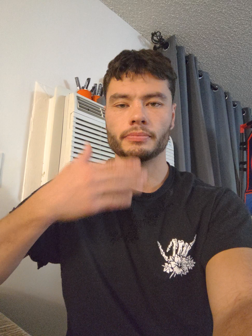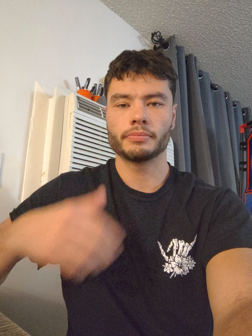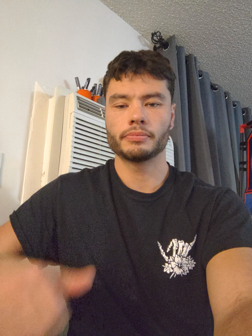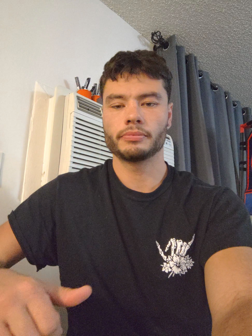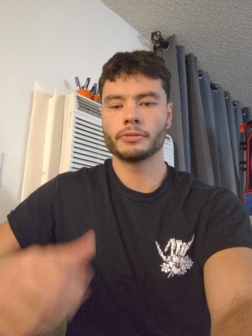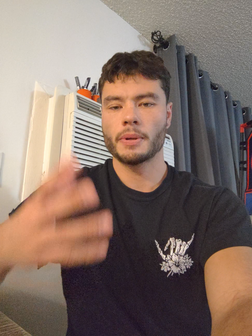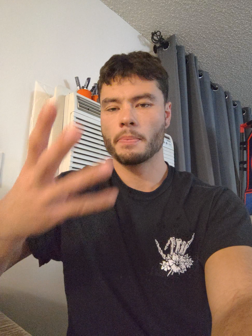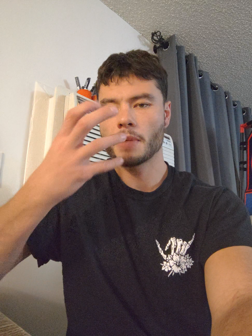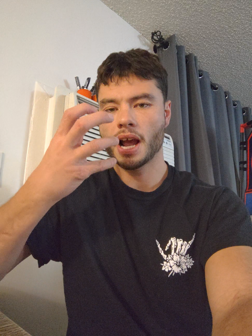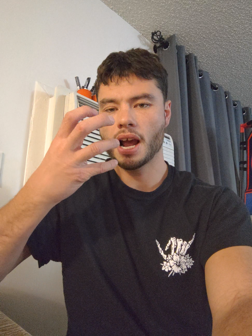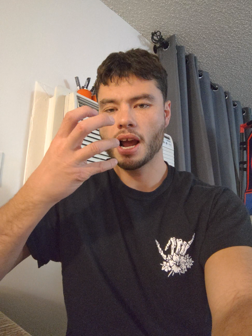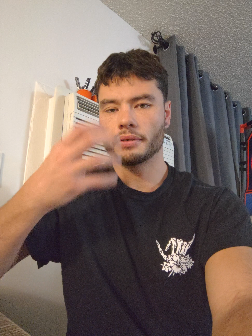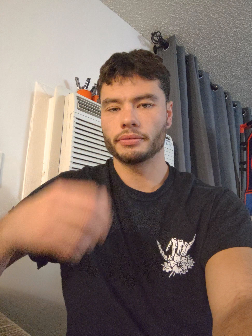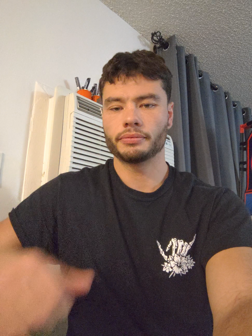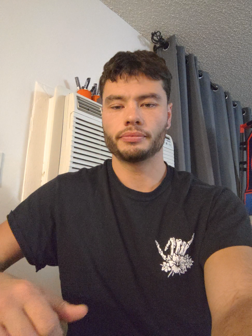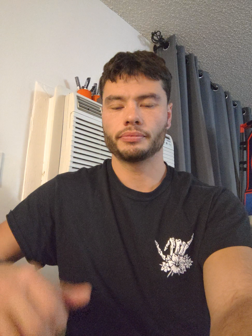mad